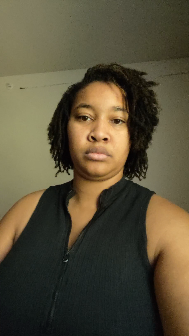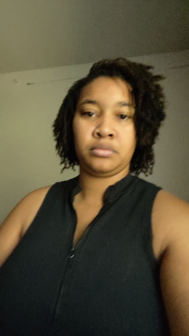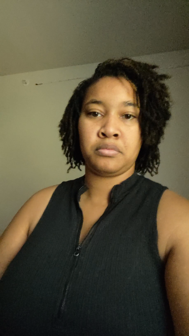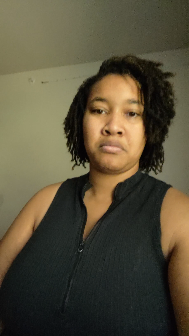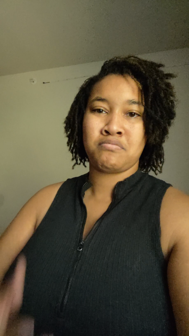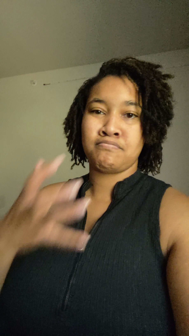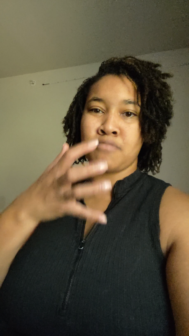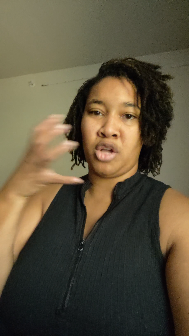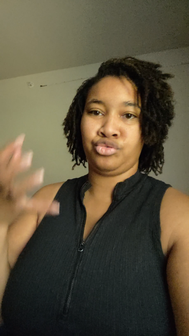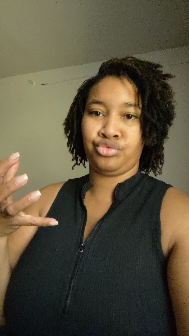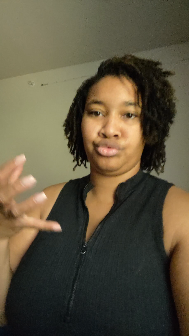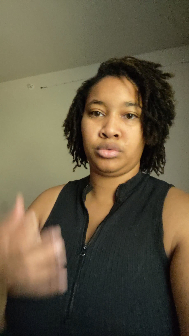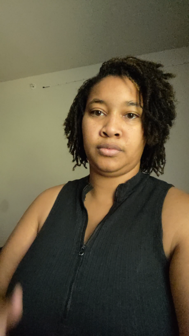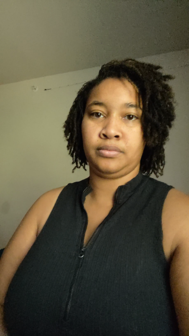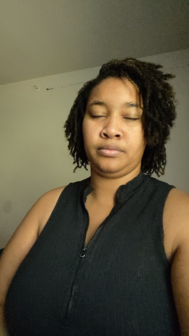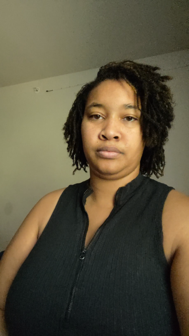much